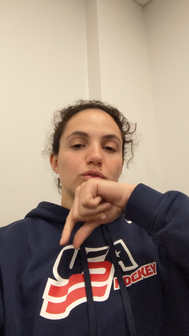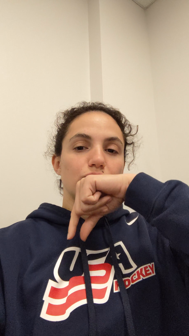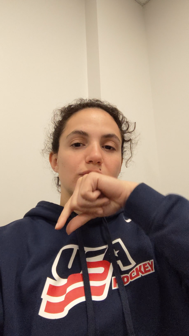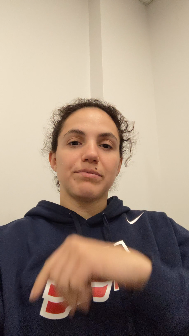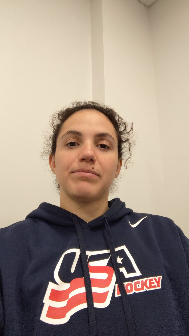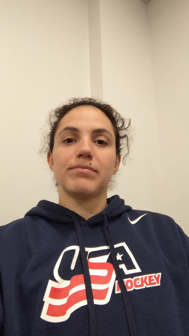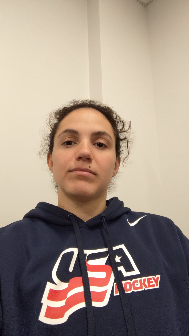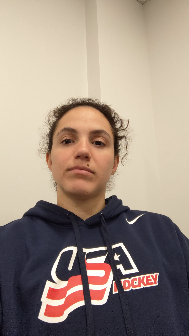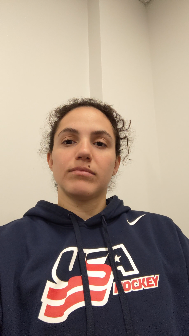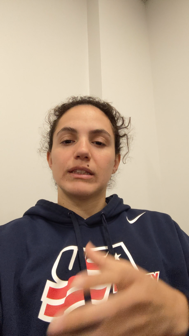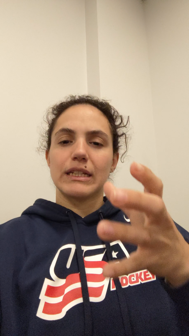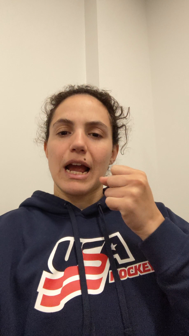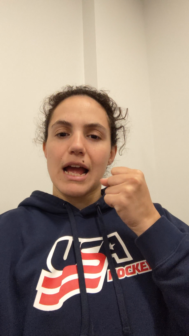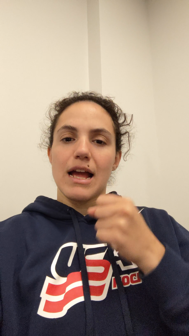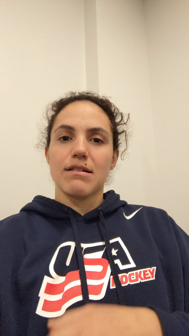get